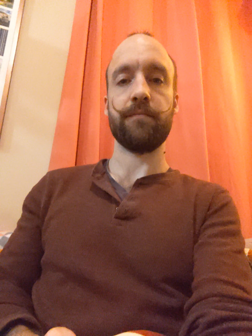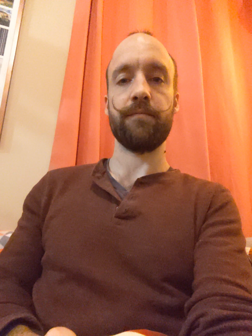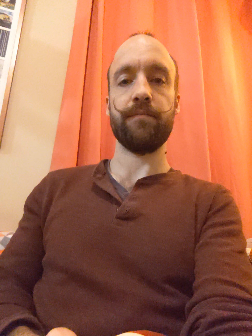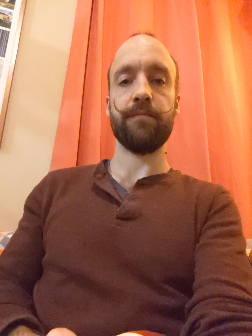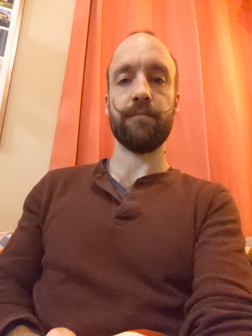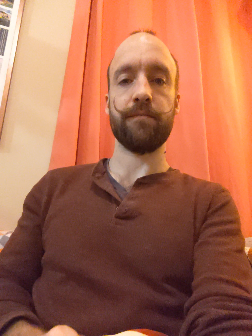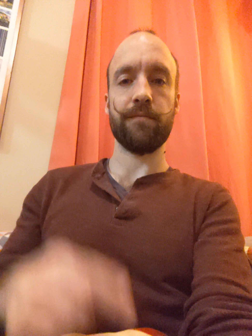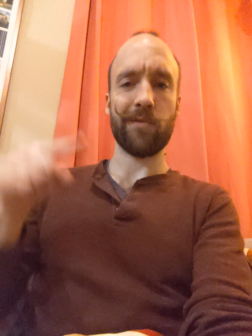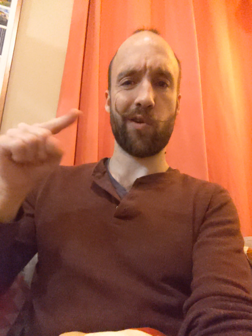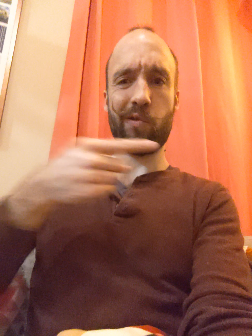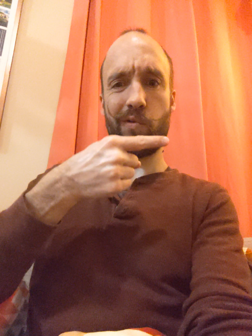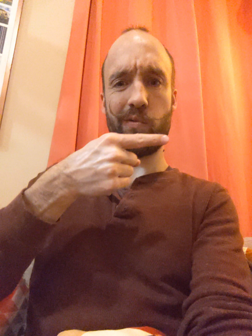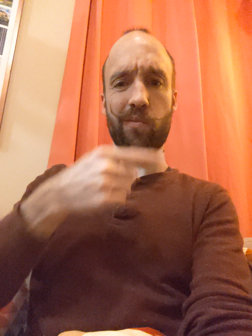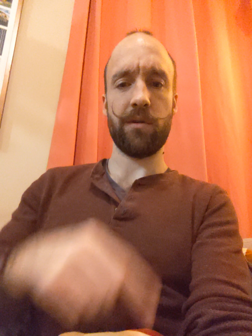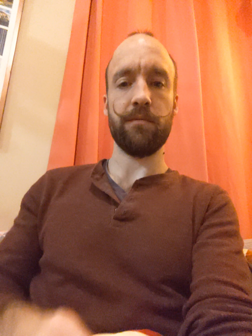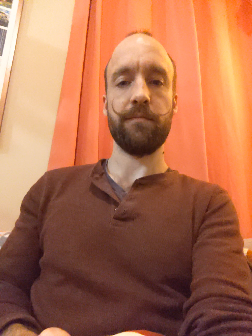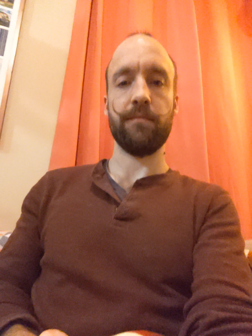owie